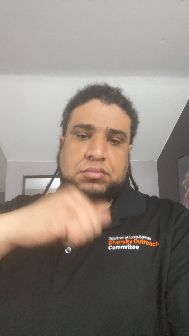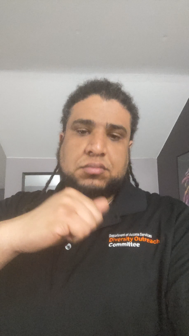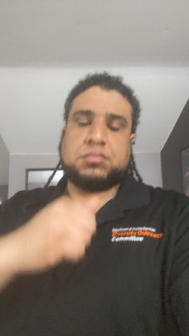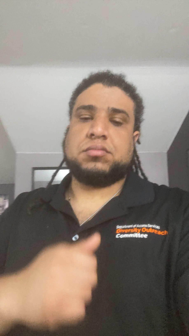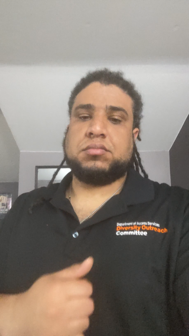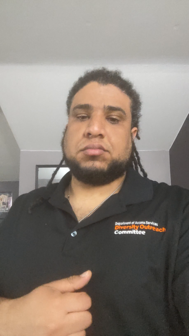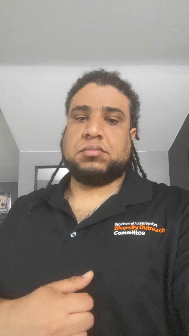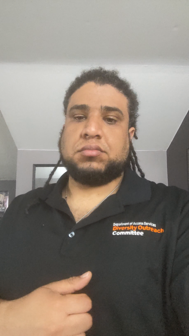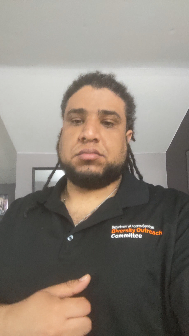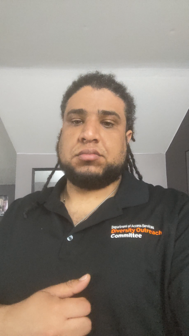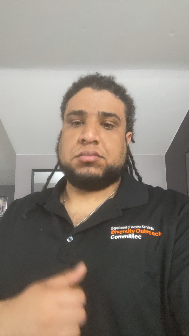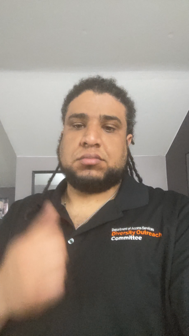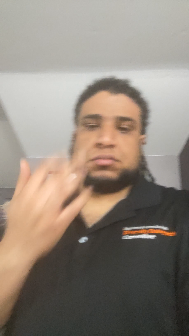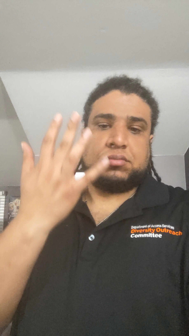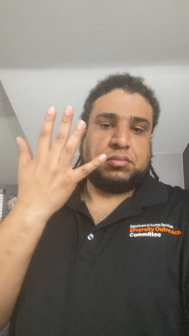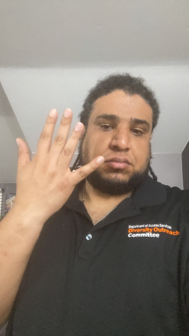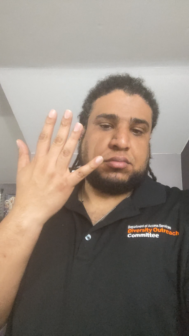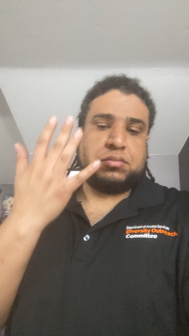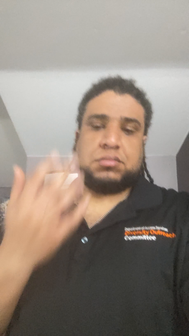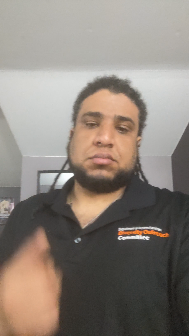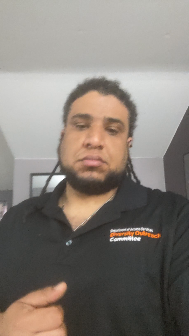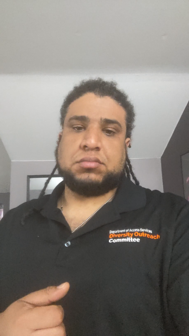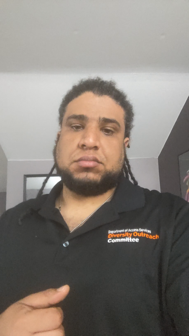hand